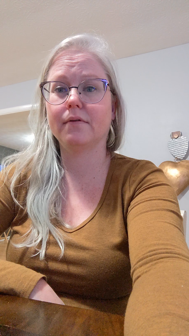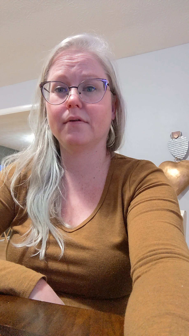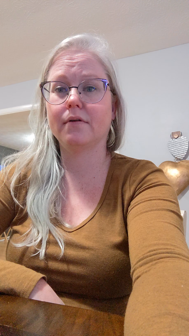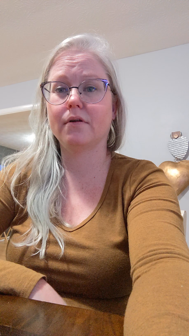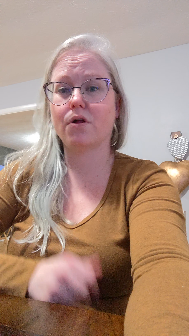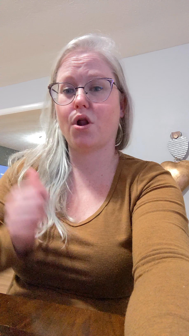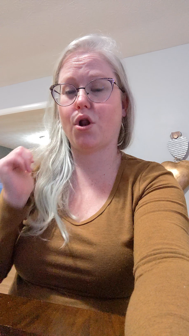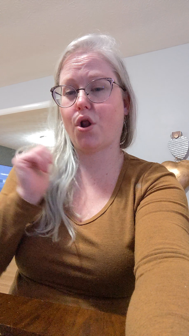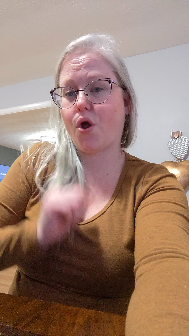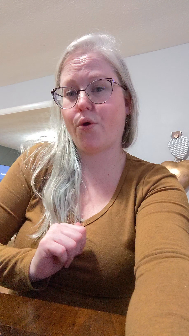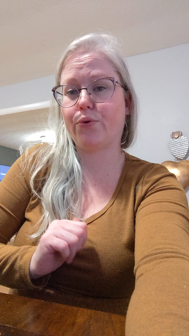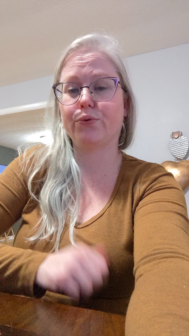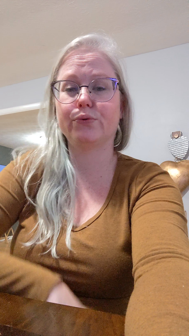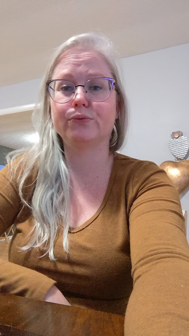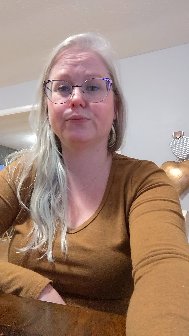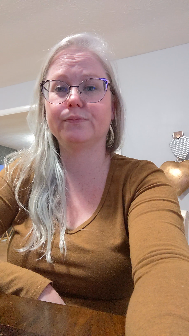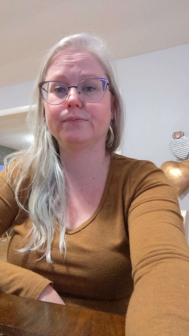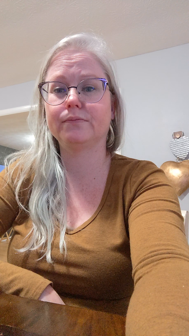coats